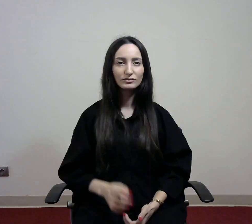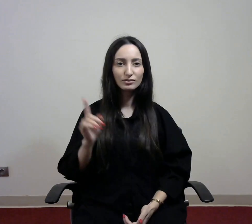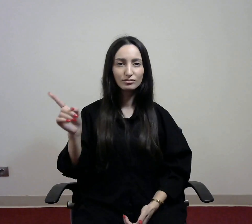onun